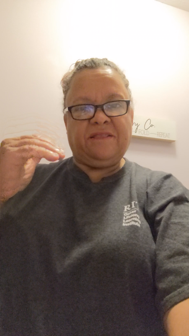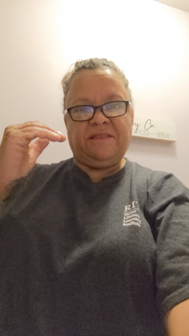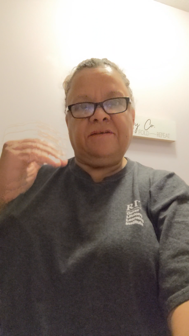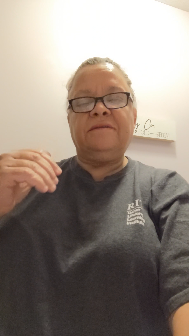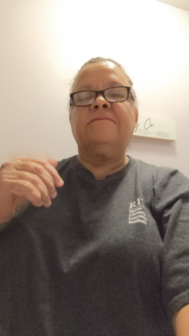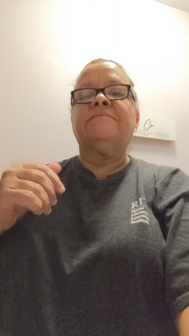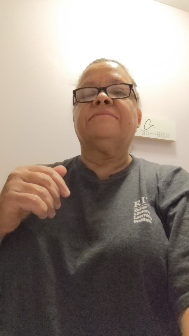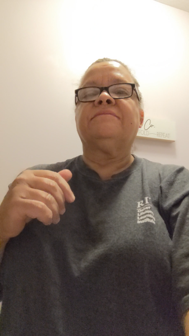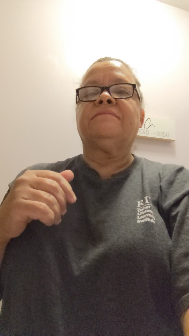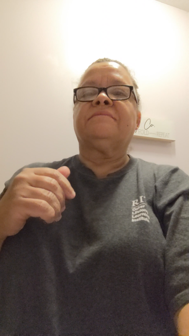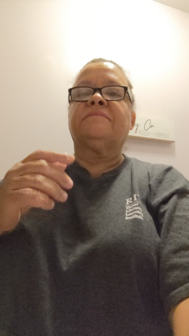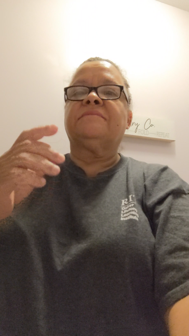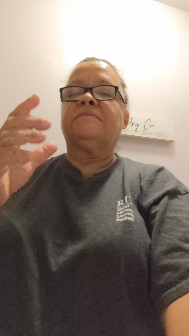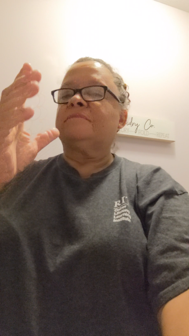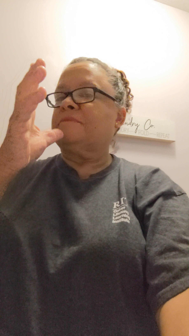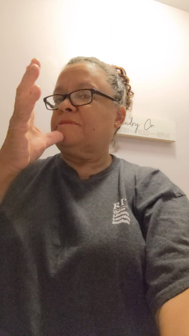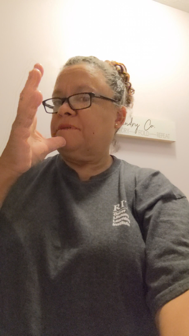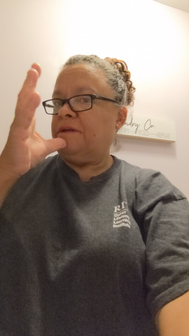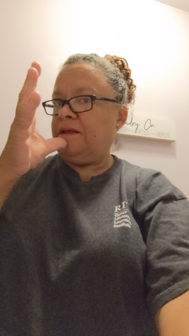mommy